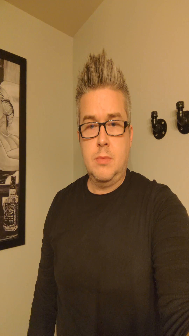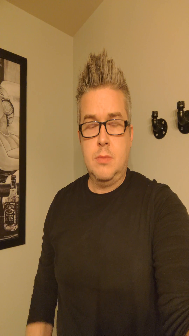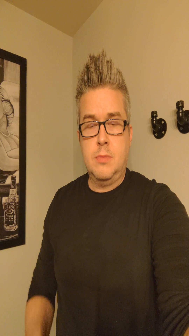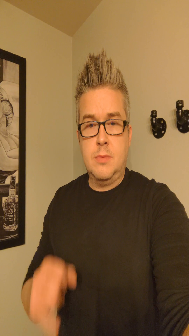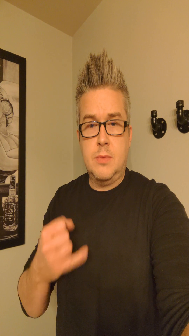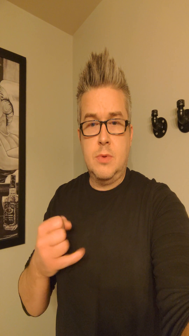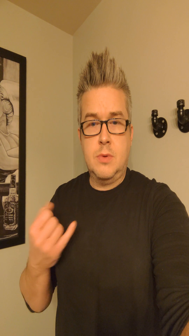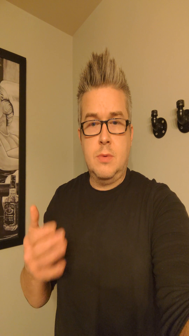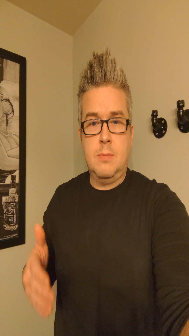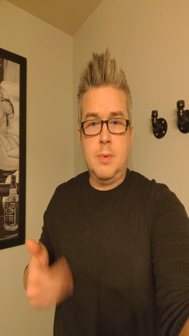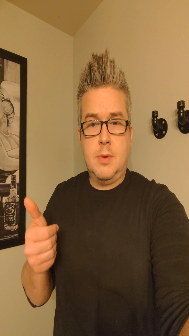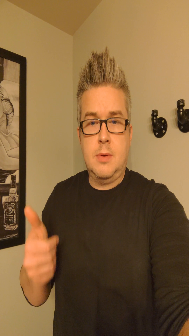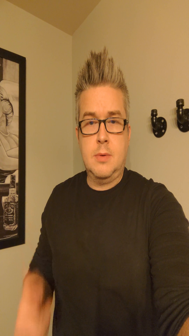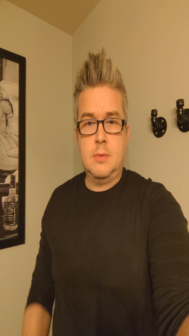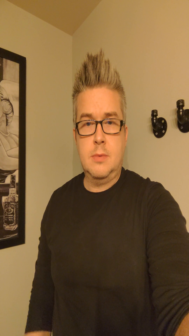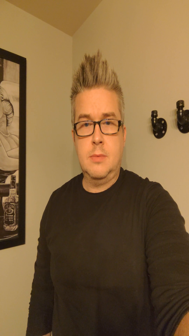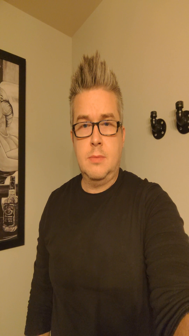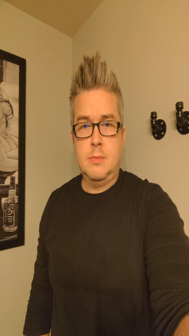jeans